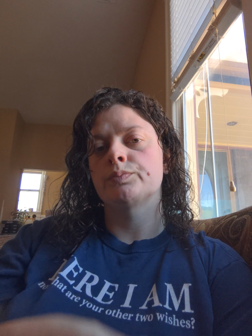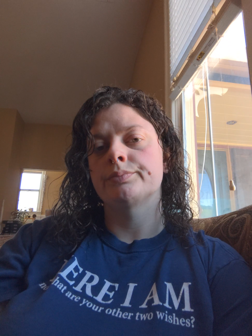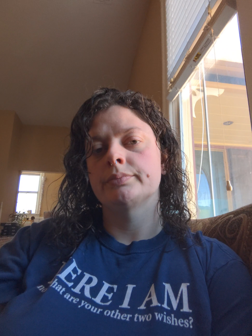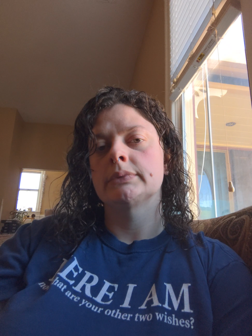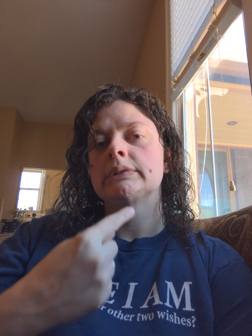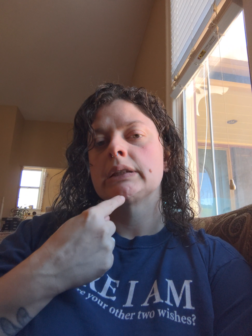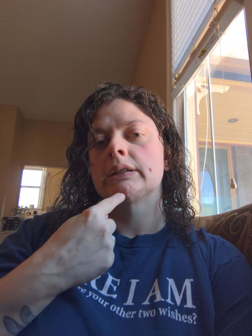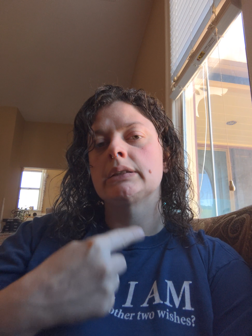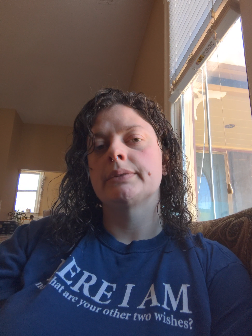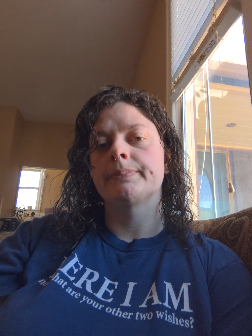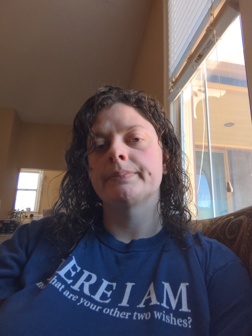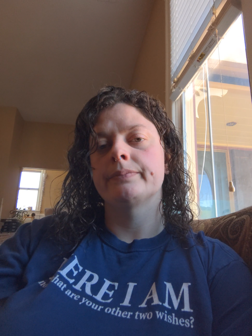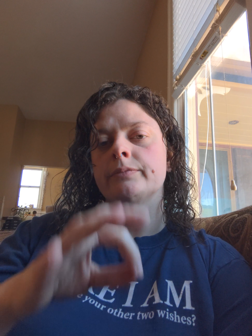say